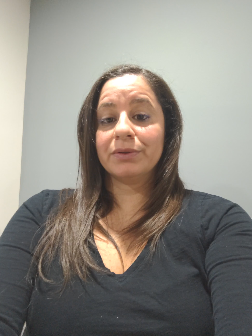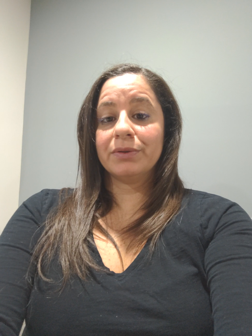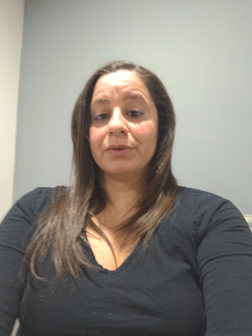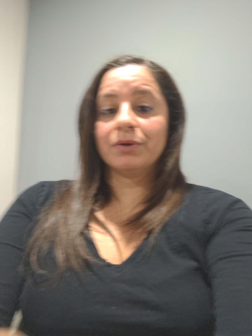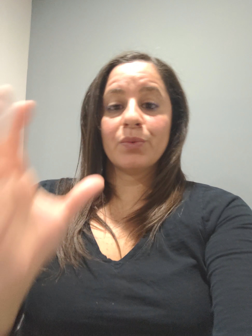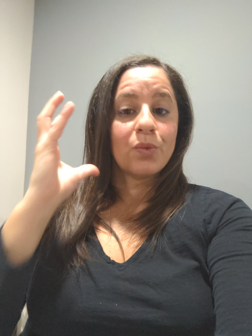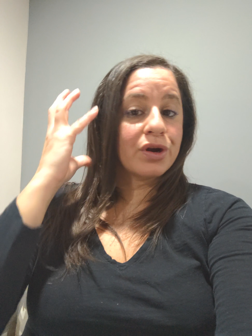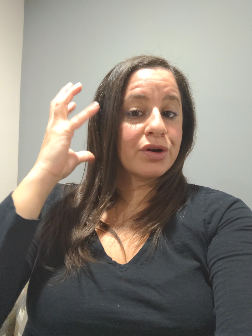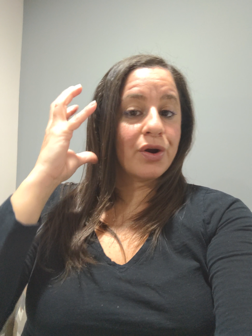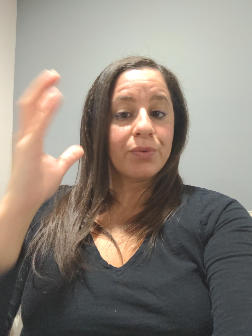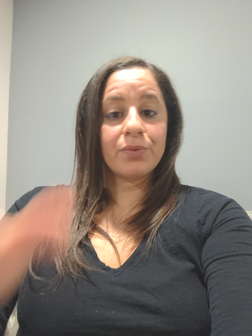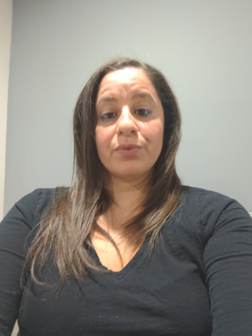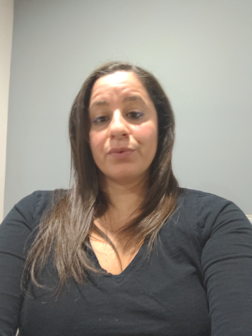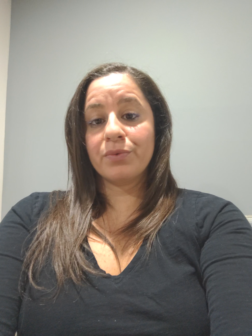radio